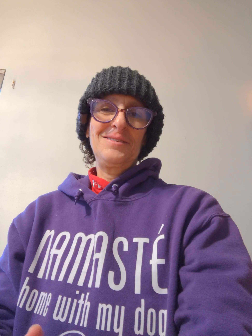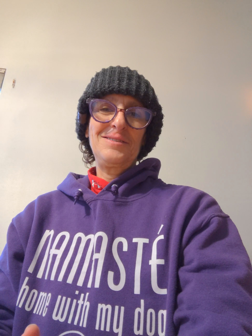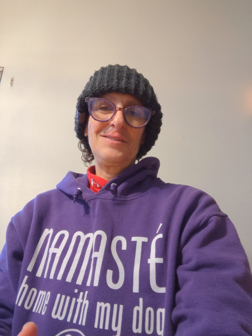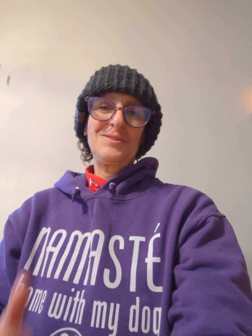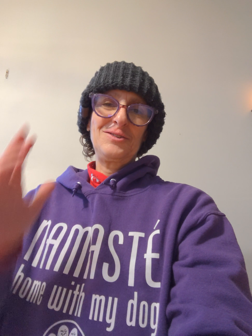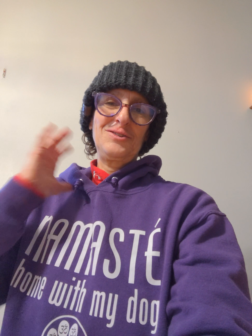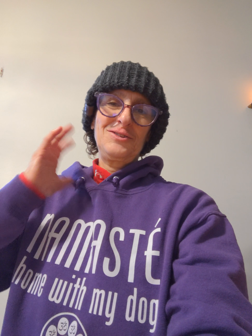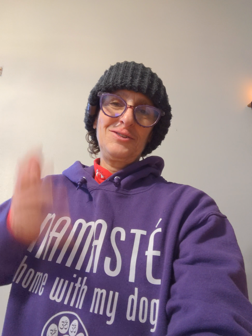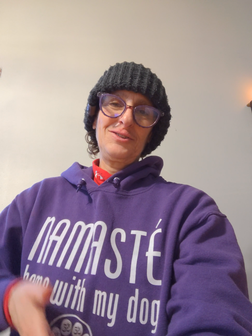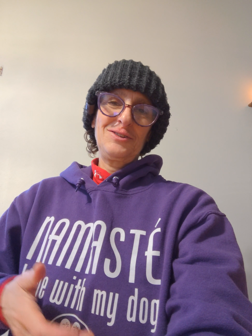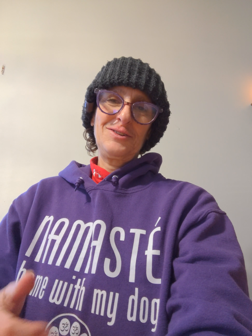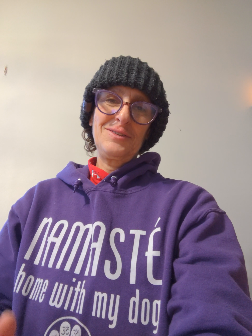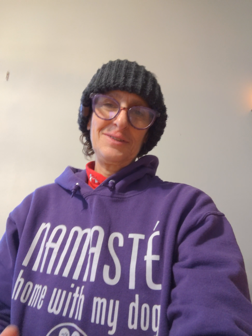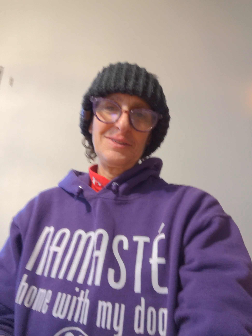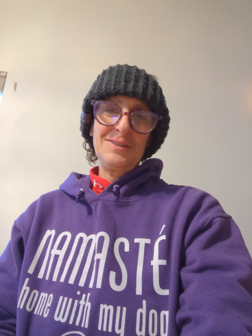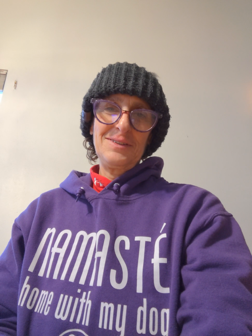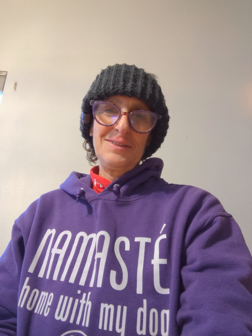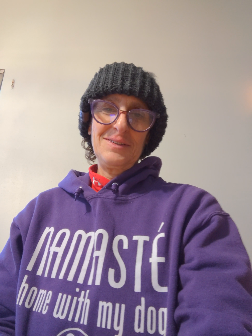shirt